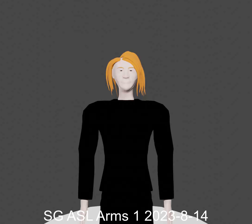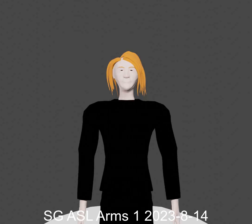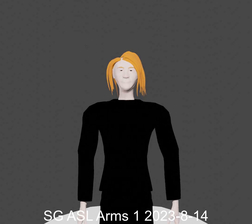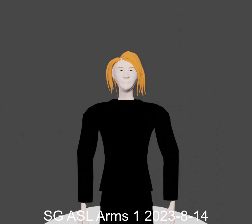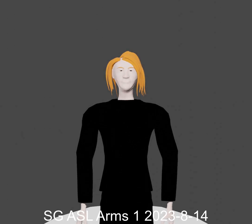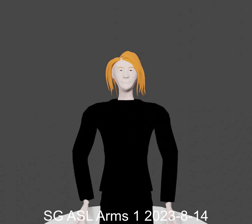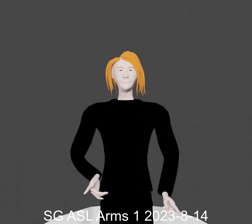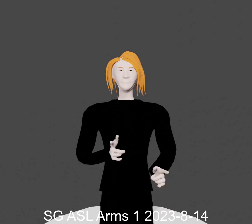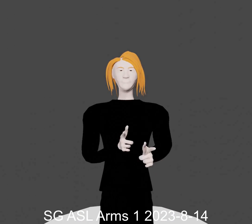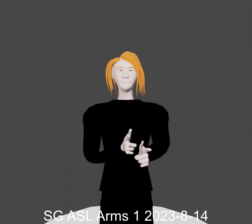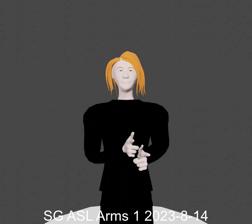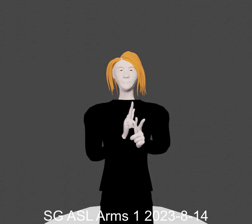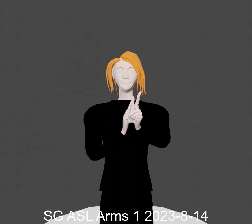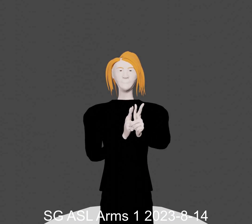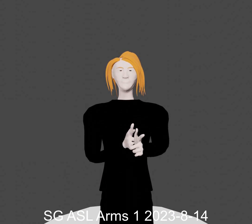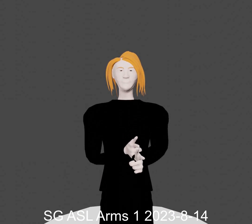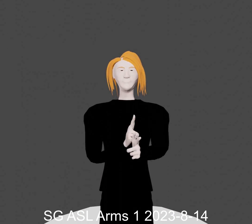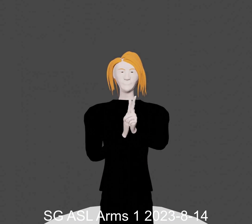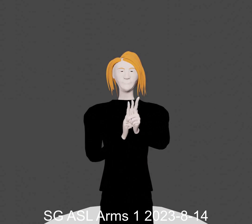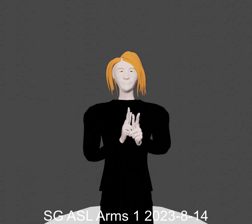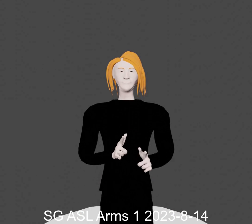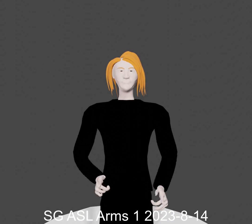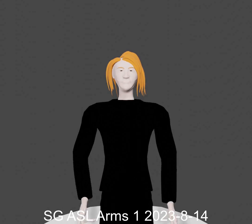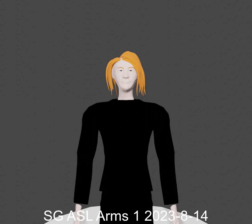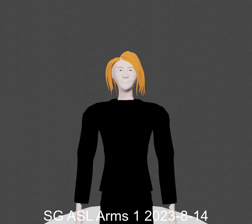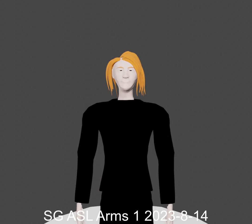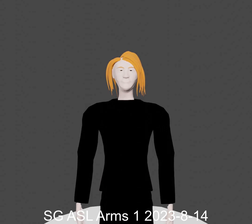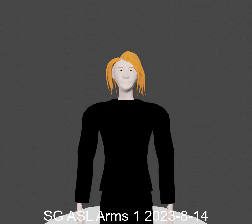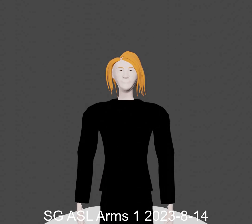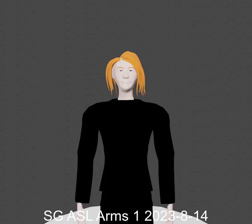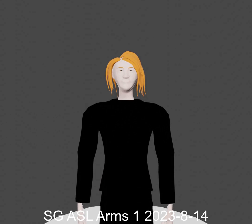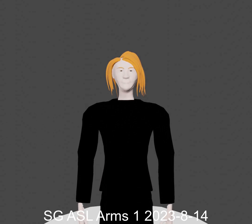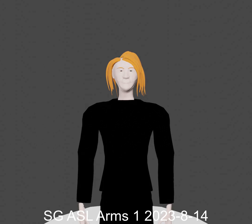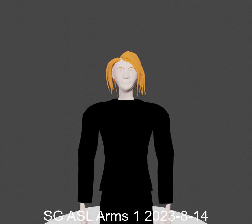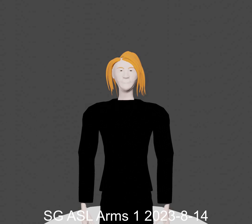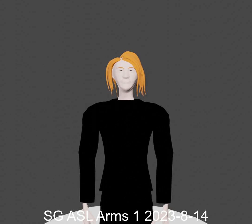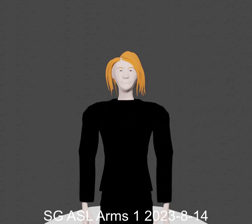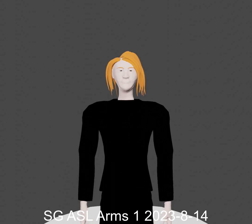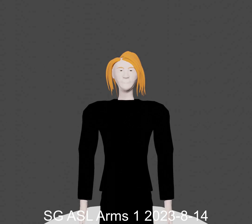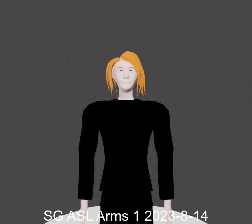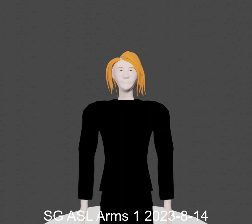Arms